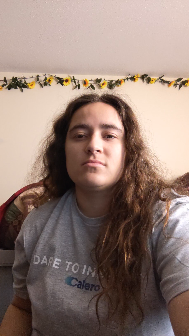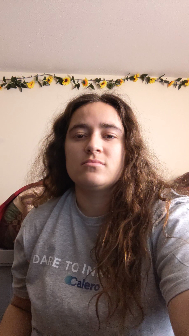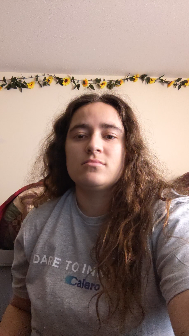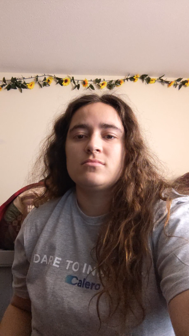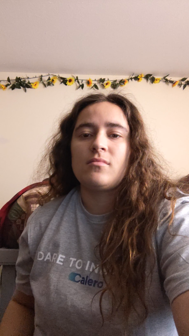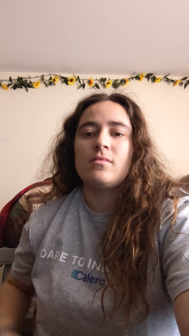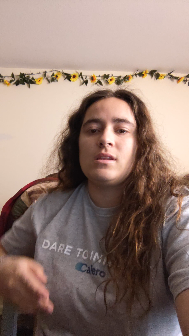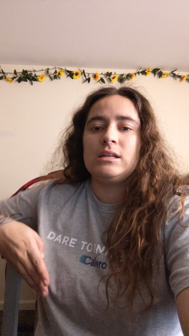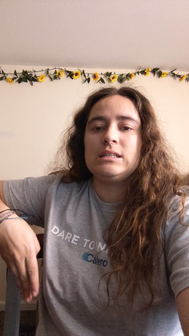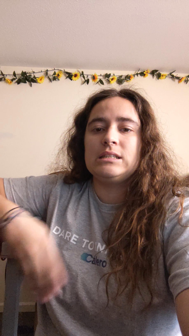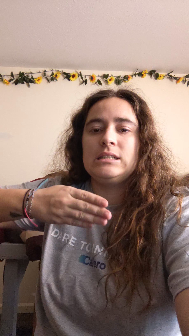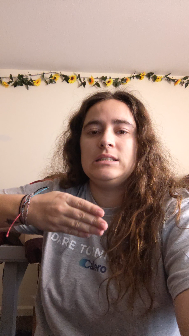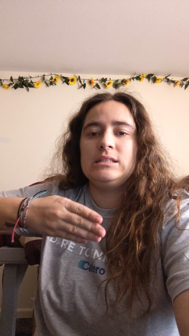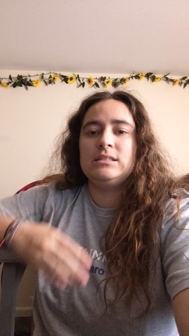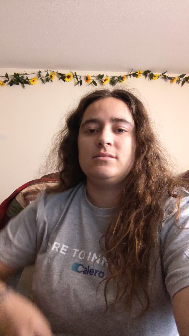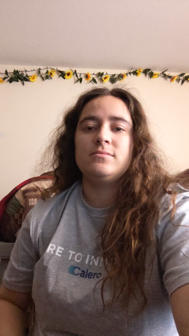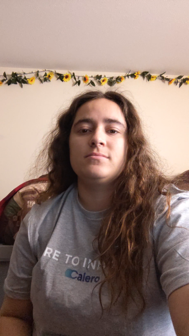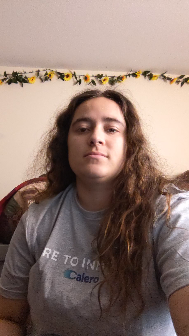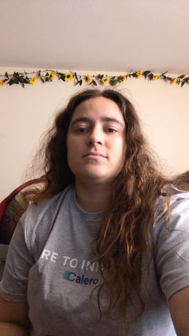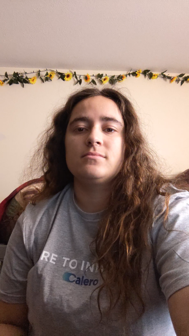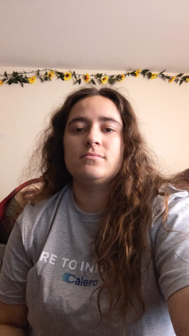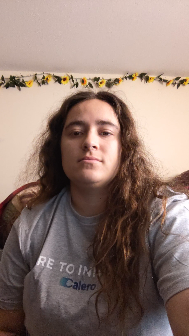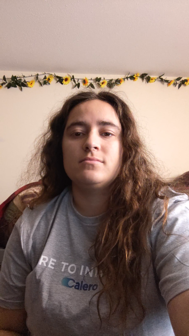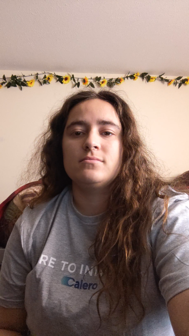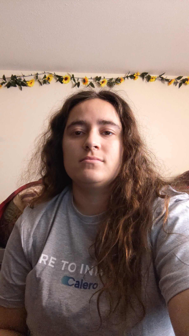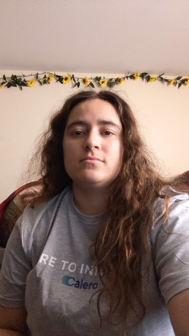kick